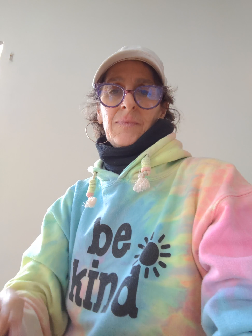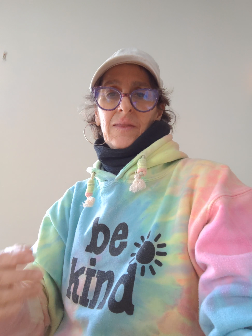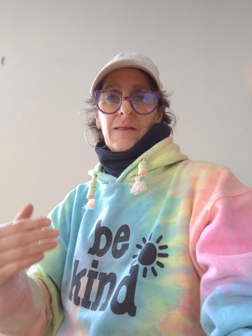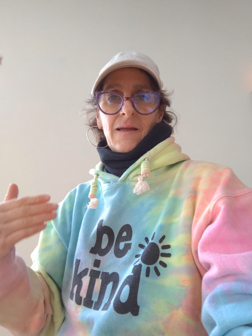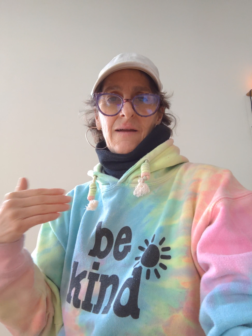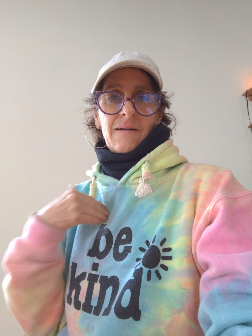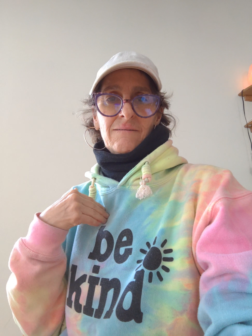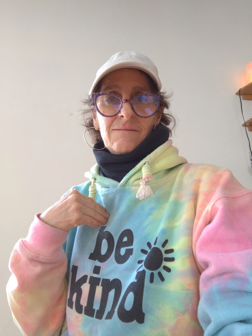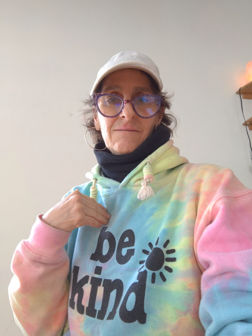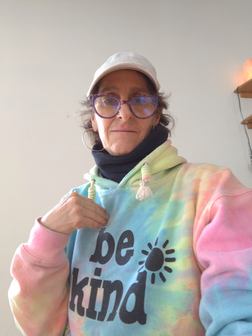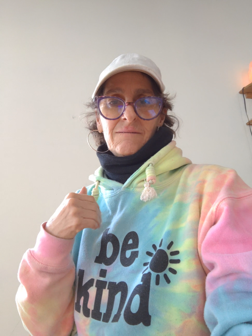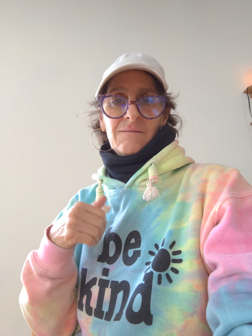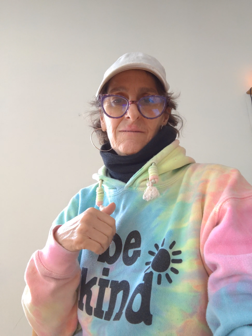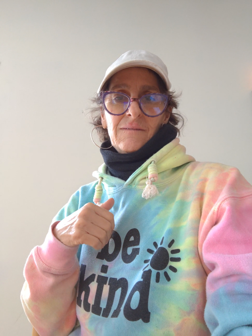have